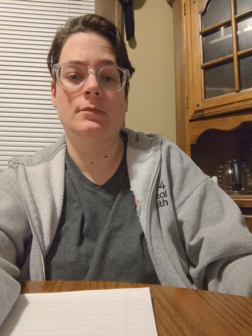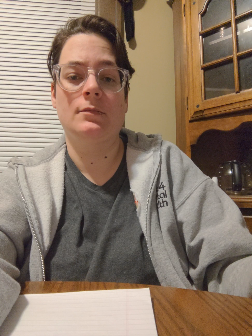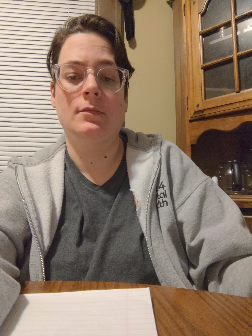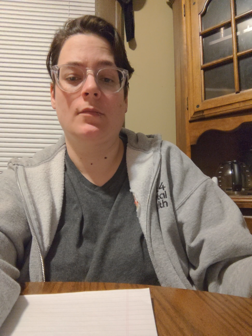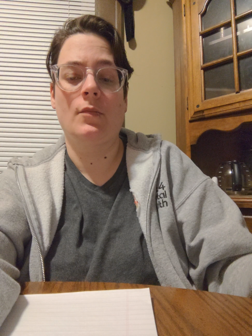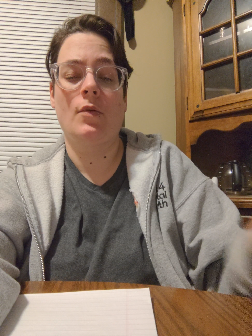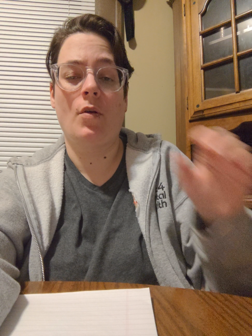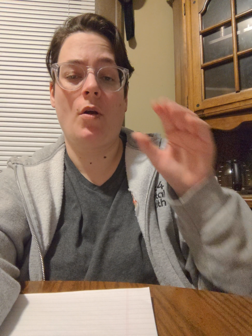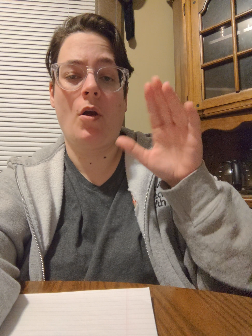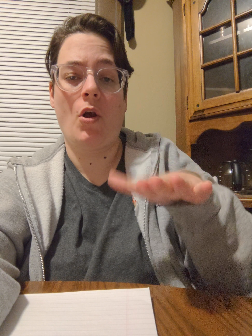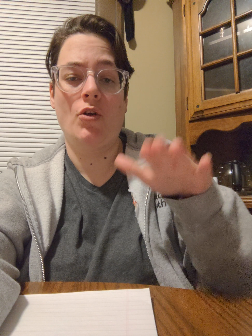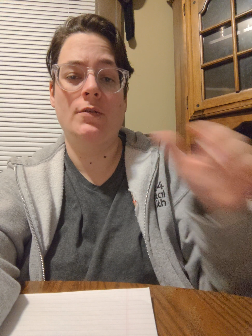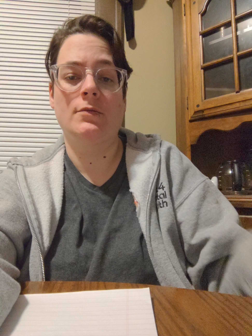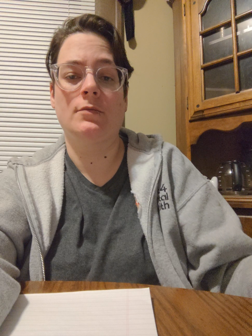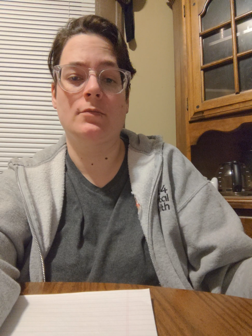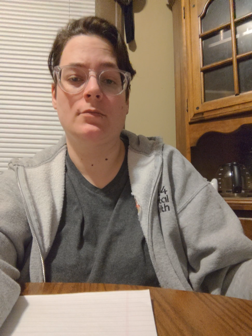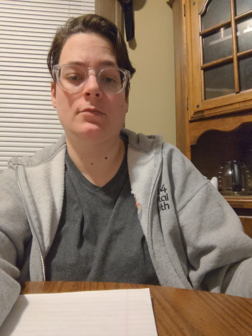on